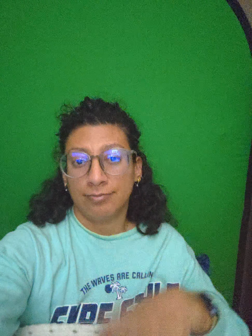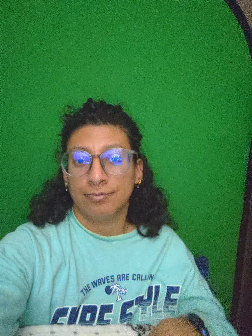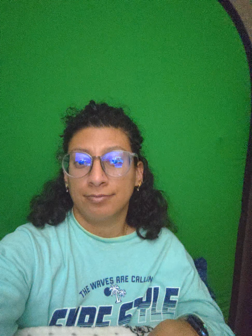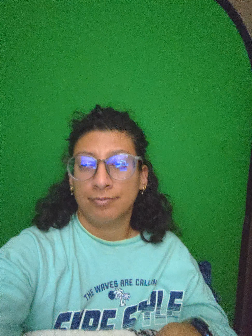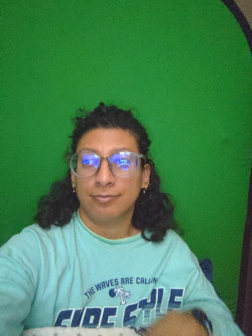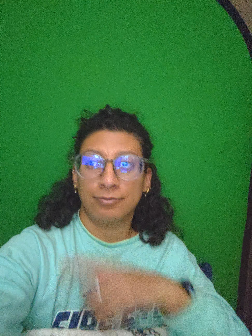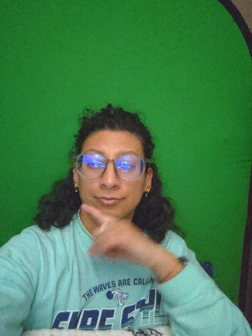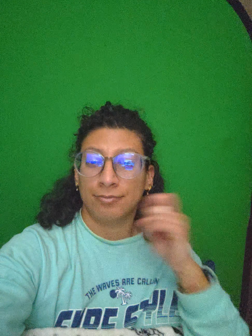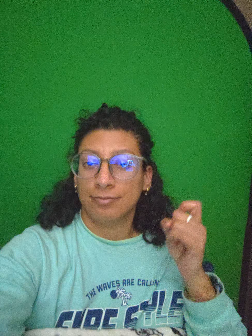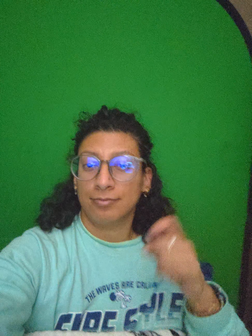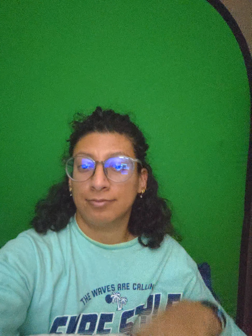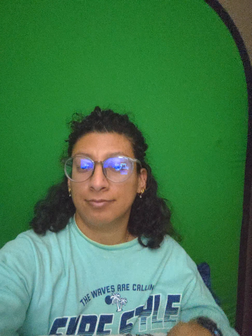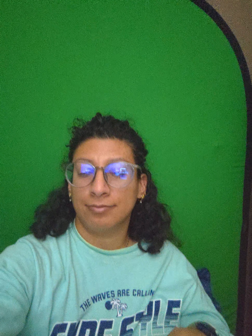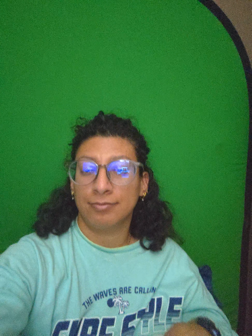dry